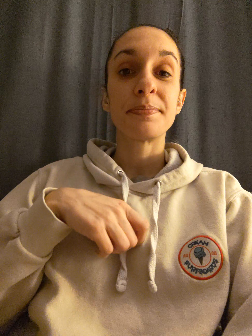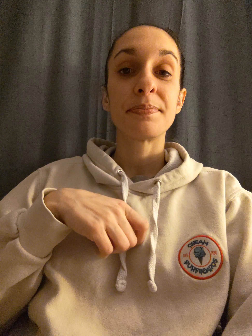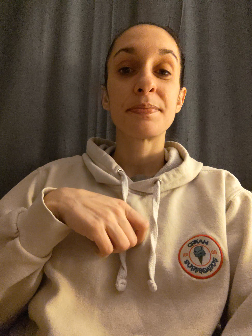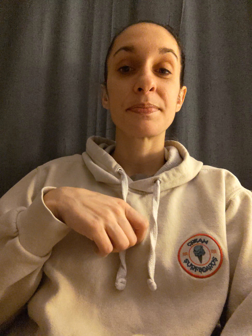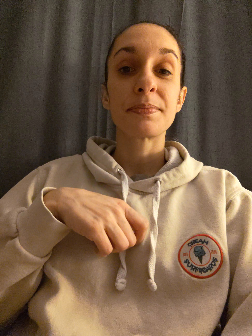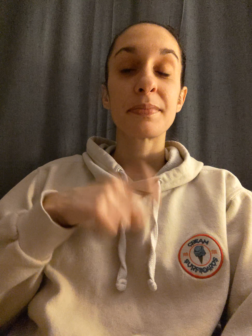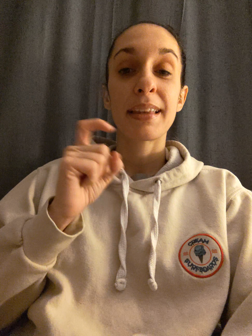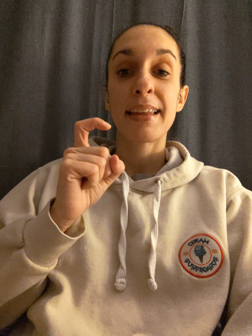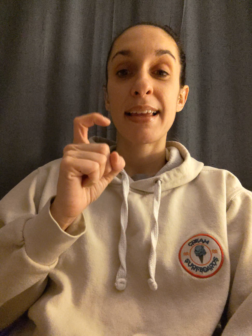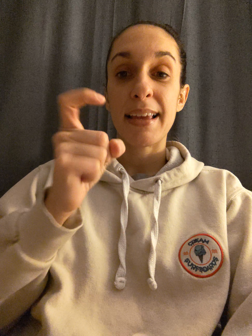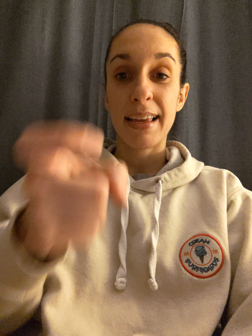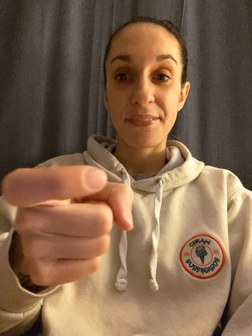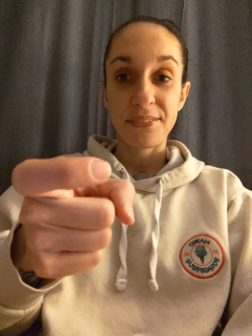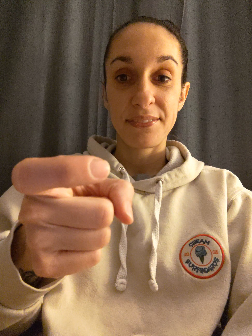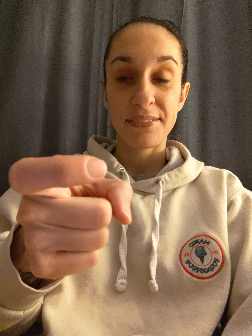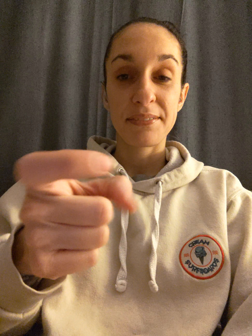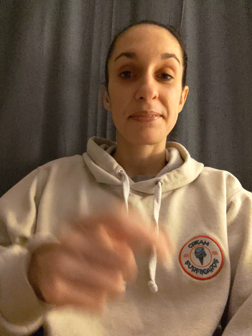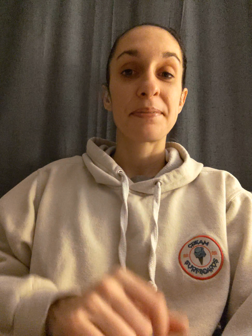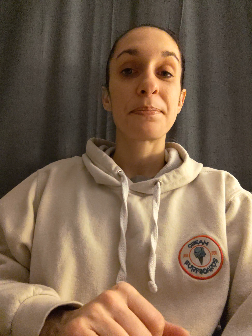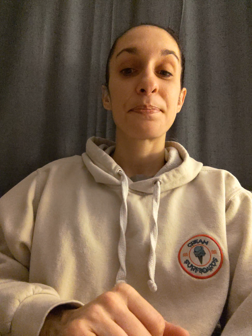give